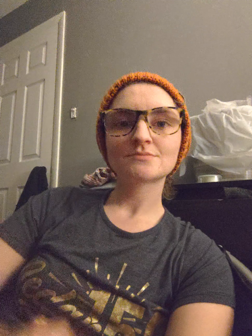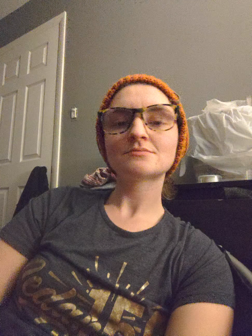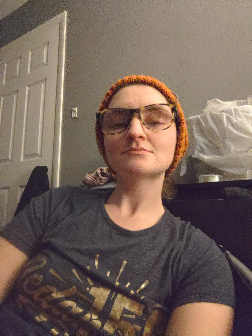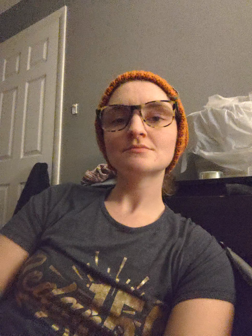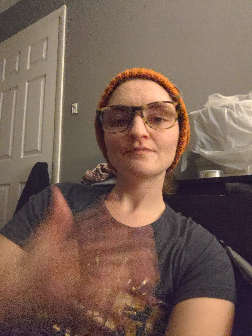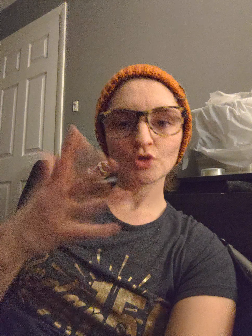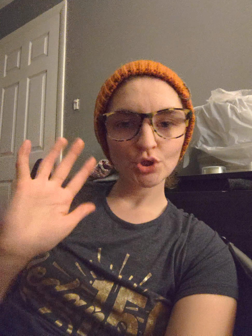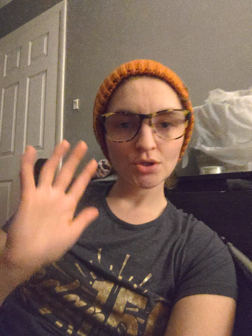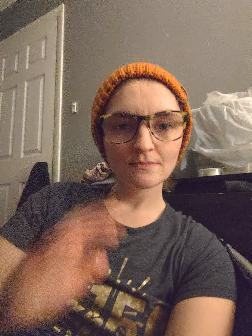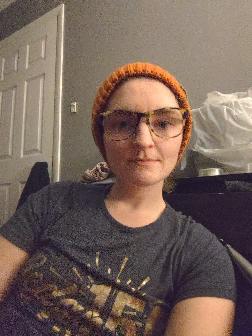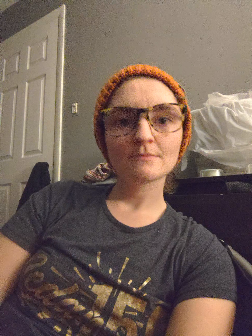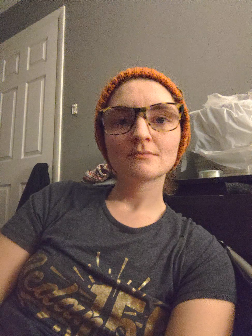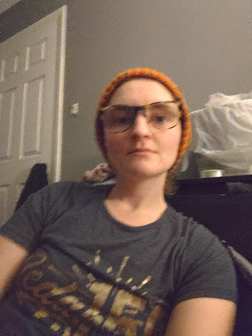finish